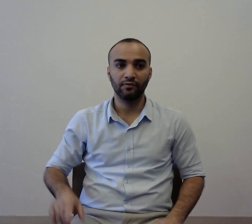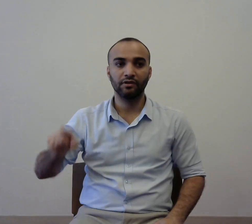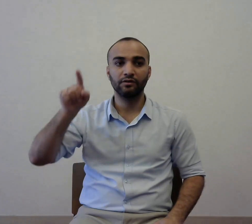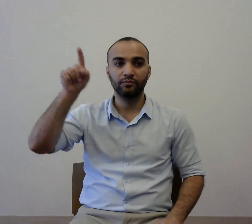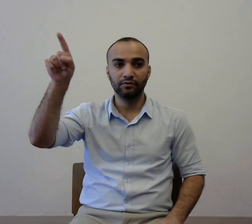orda